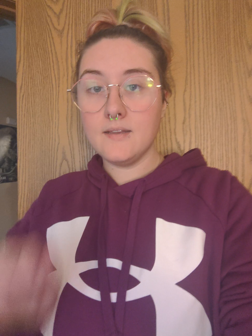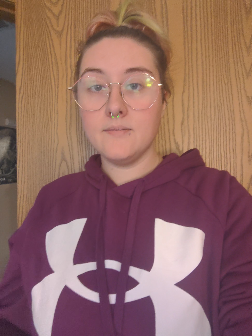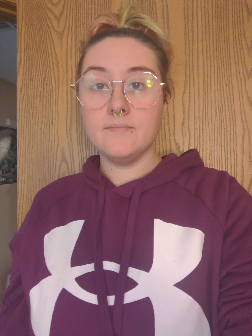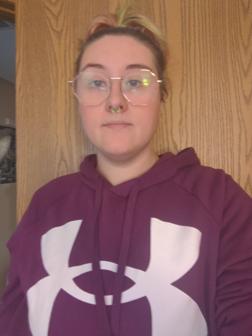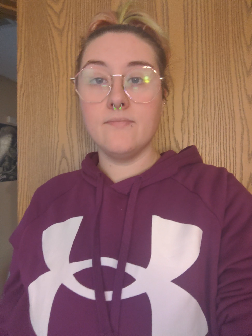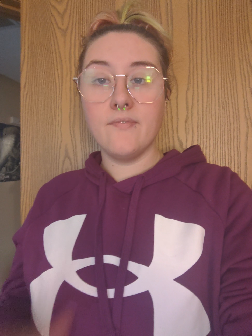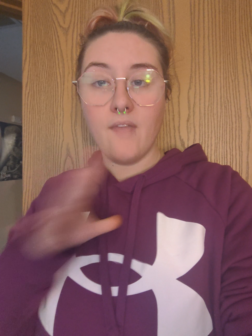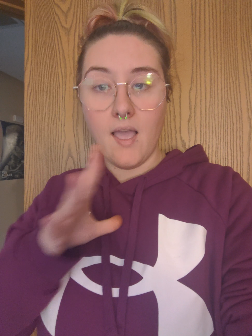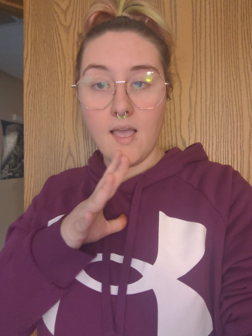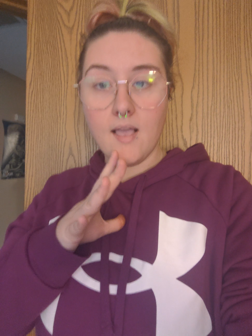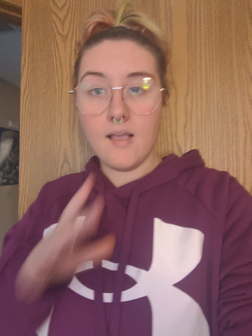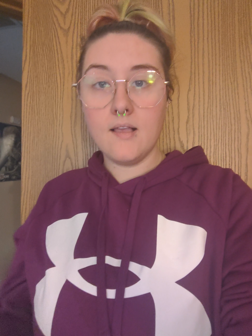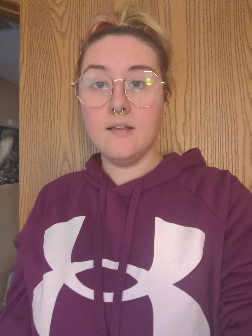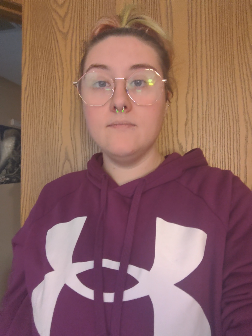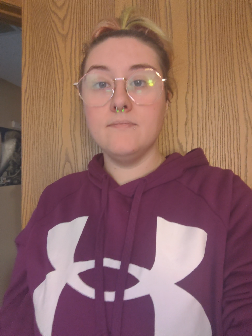fine